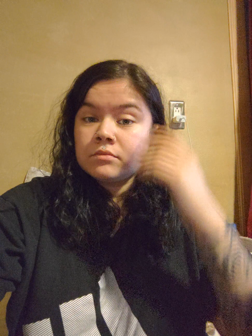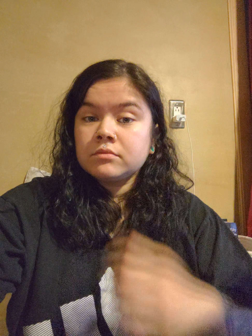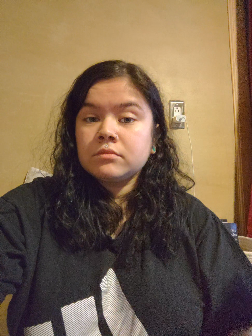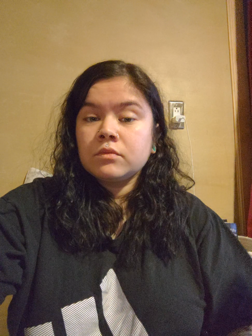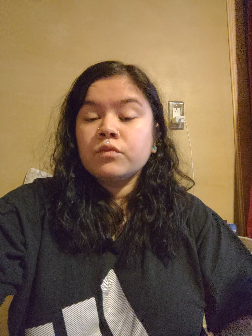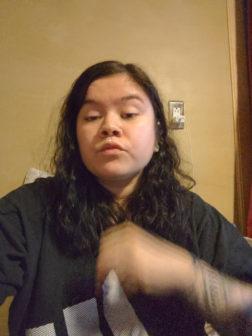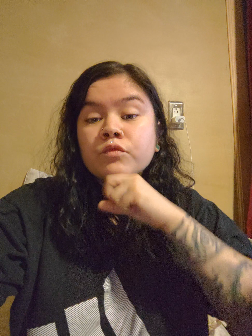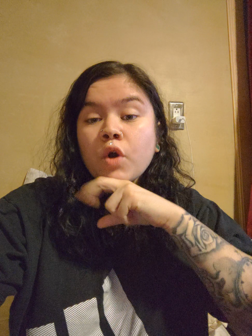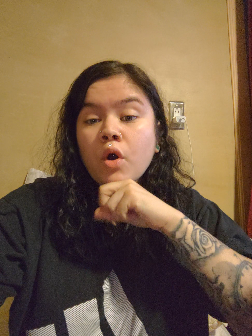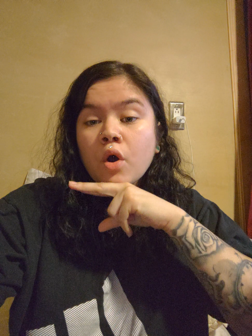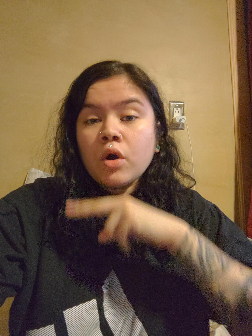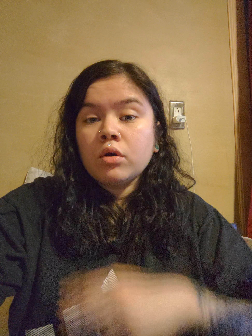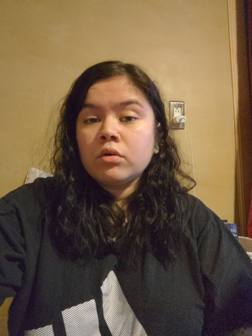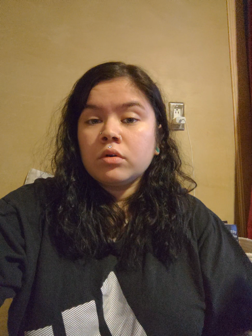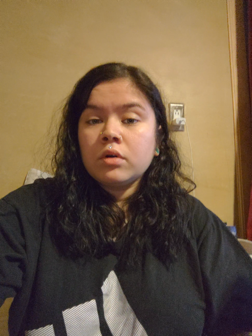frog